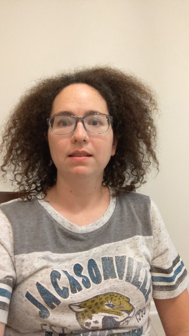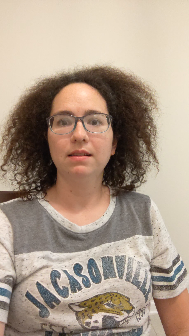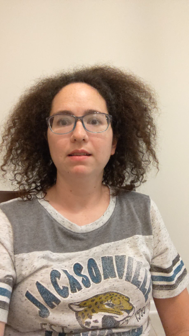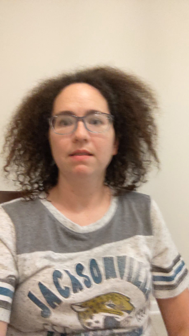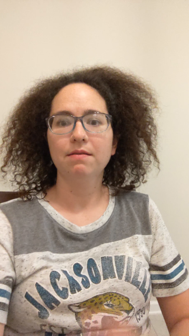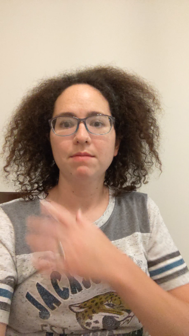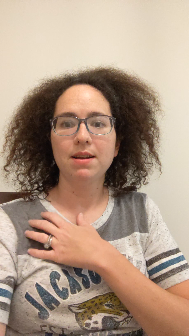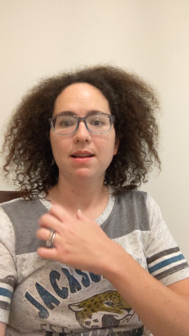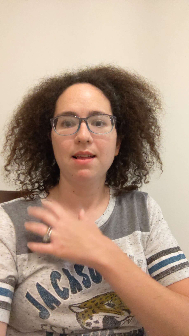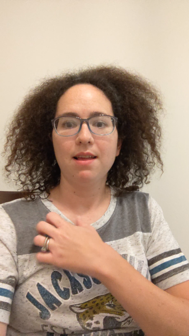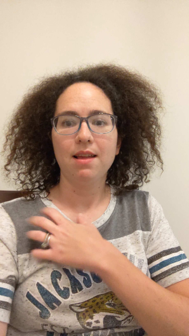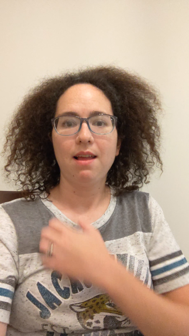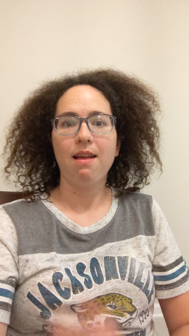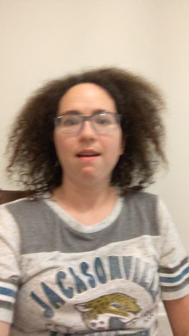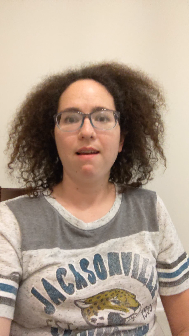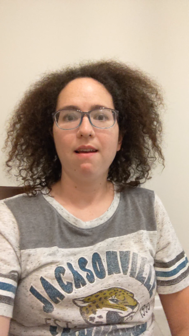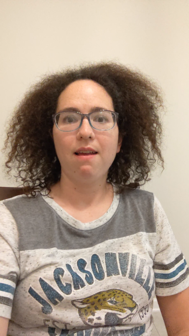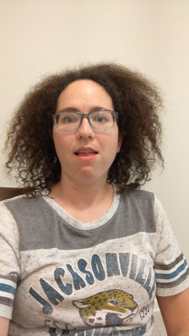bear